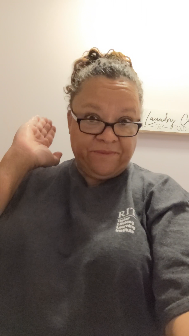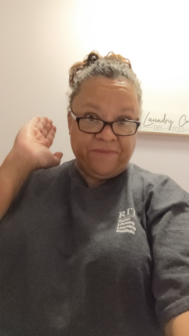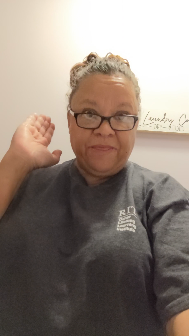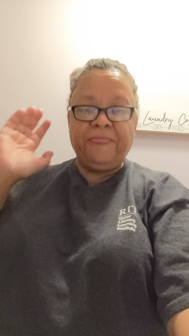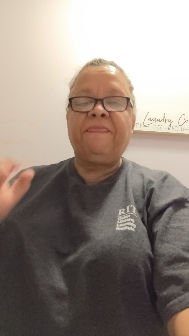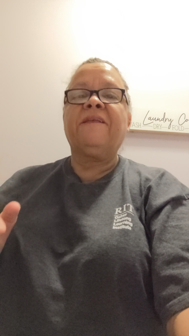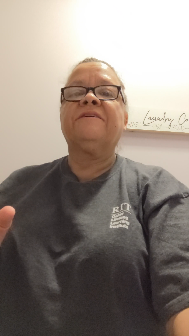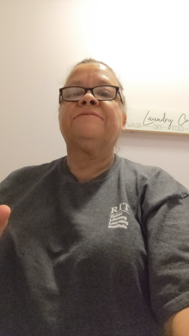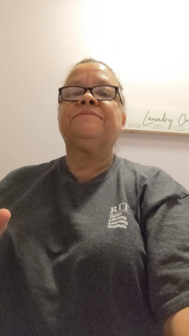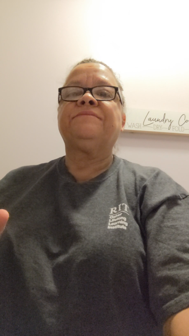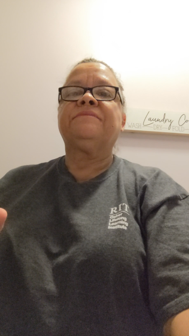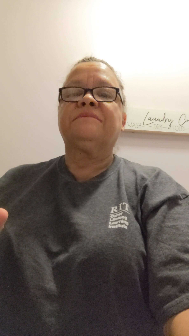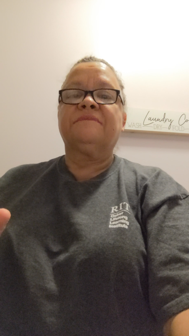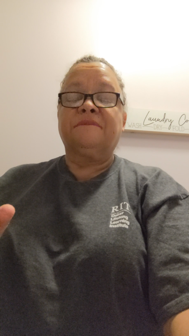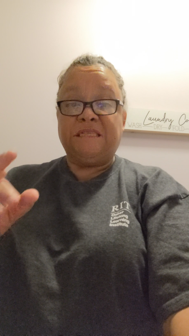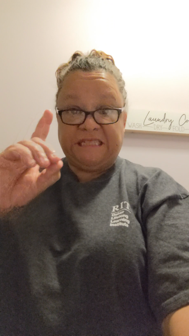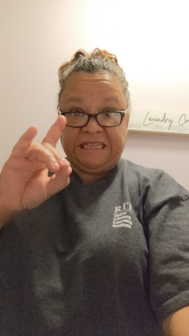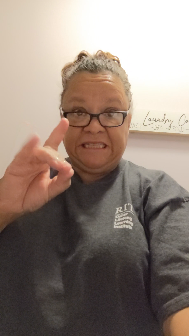did